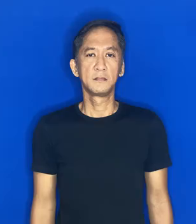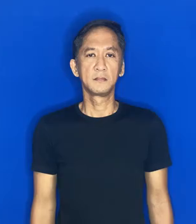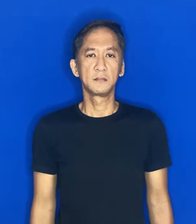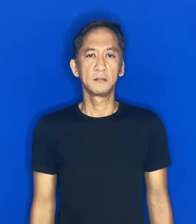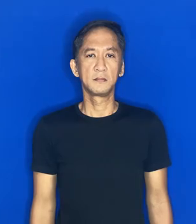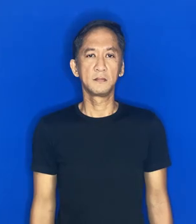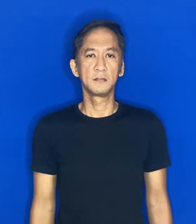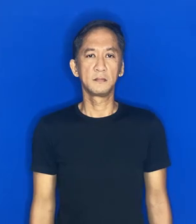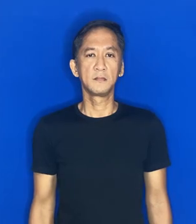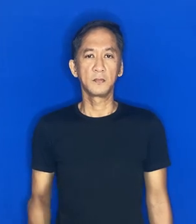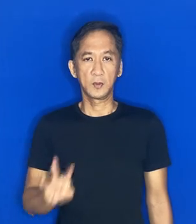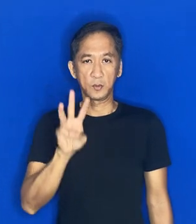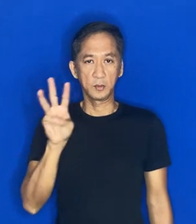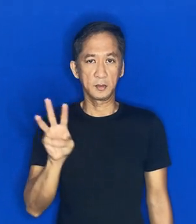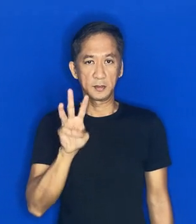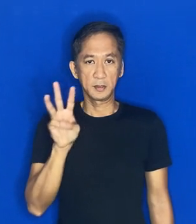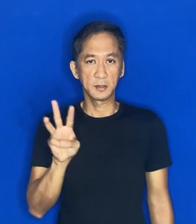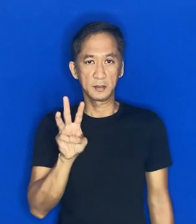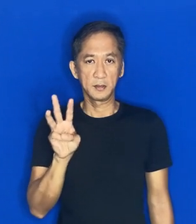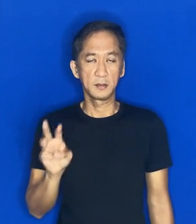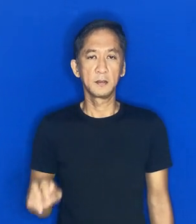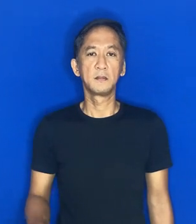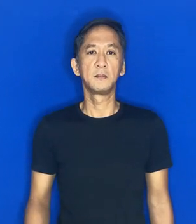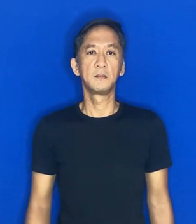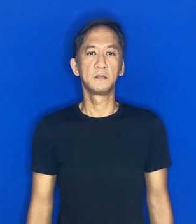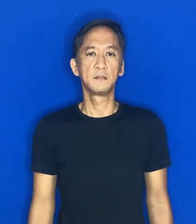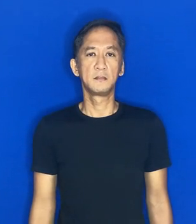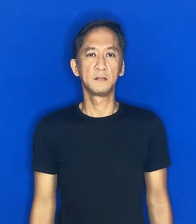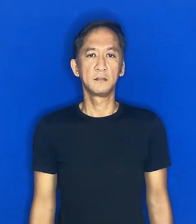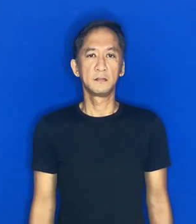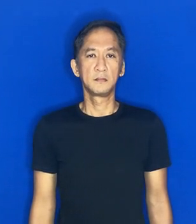wednesday